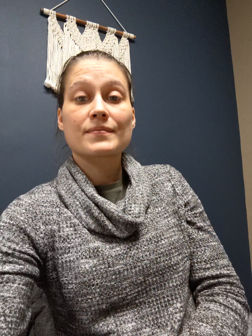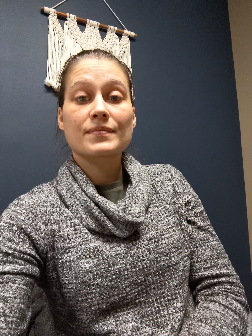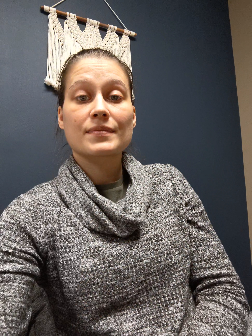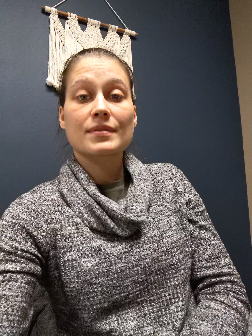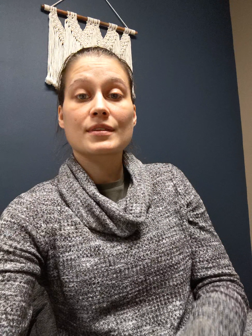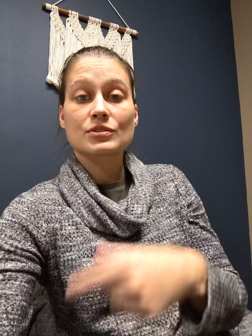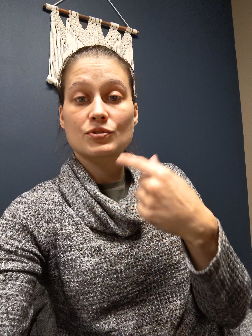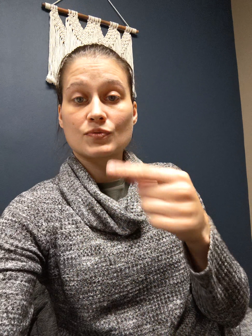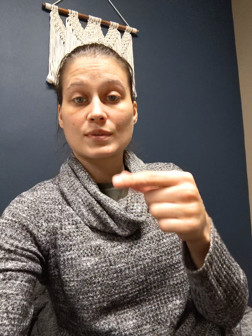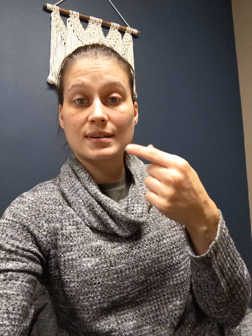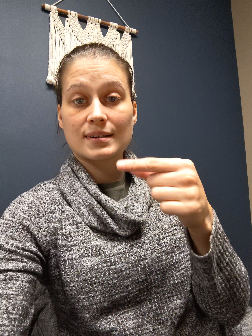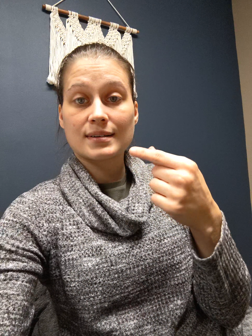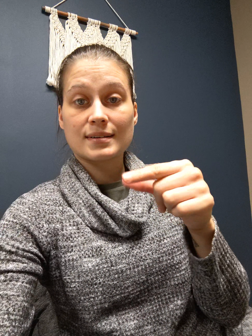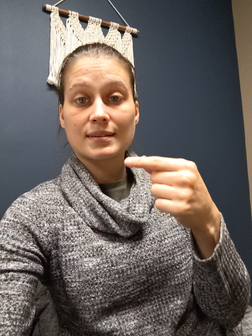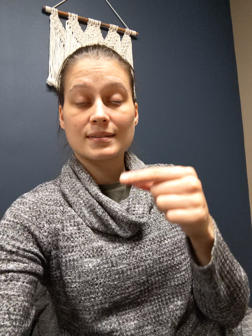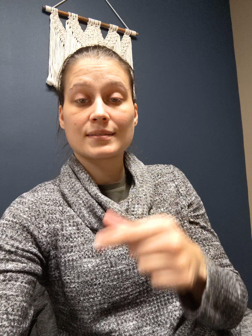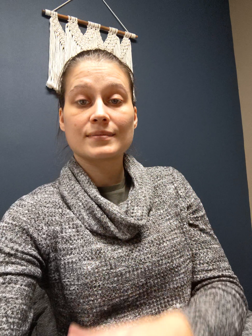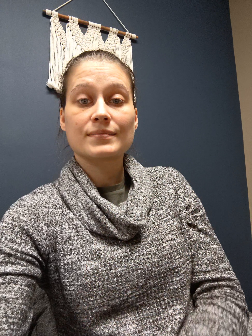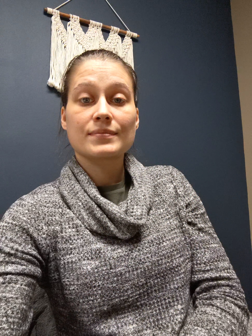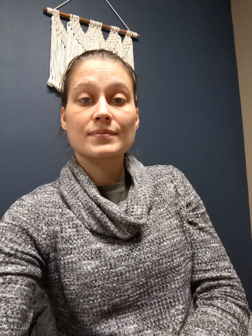green